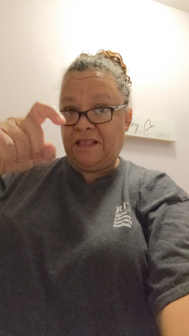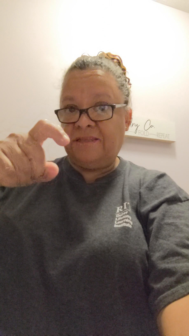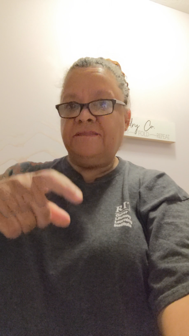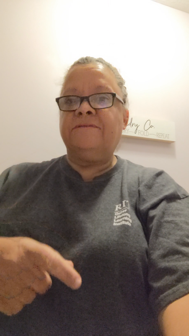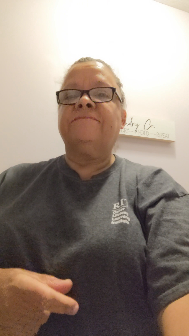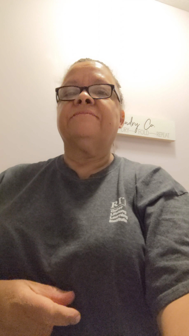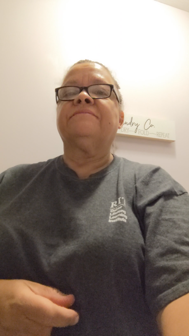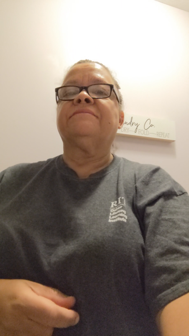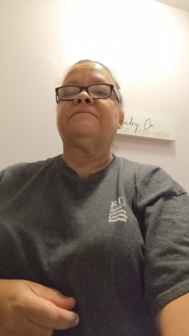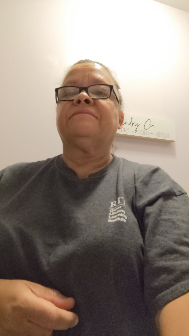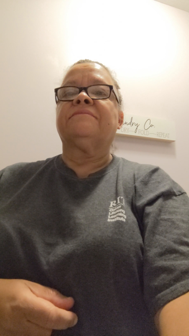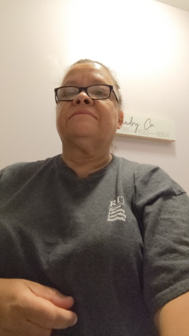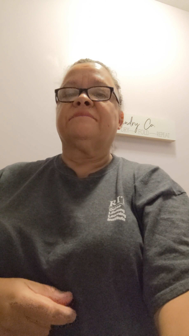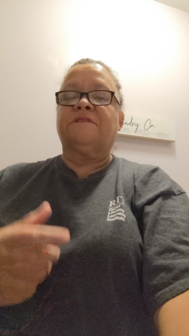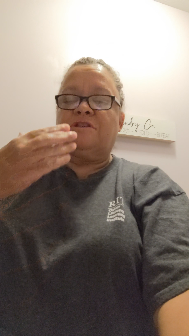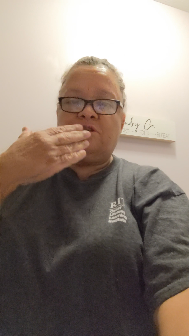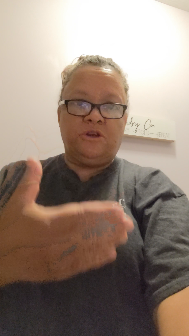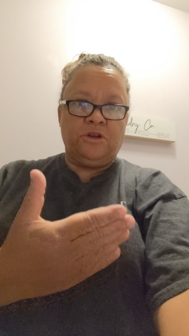good